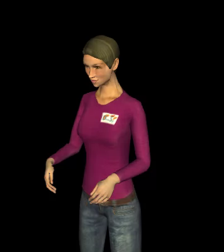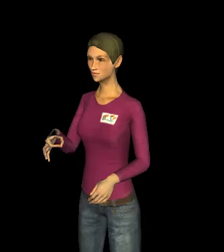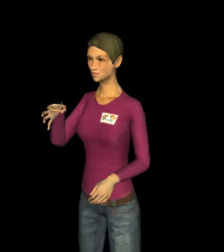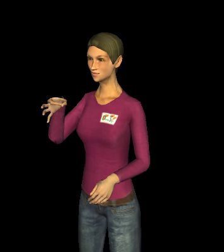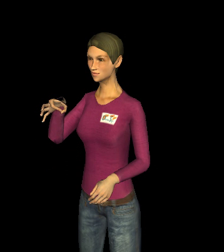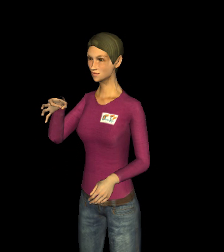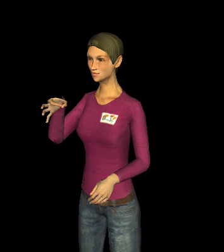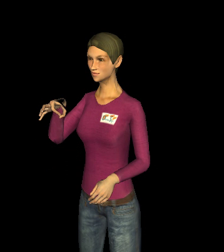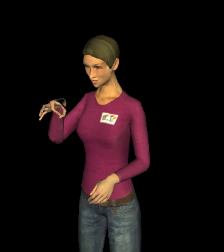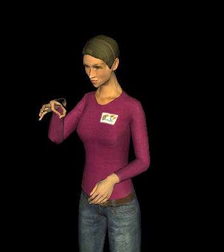إبرة